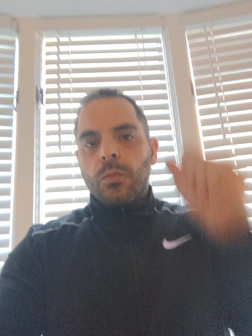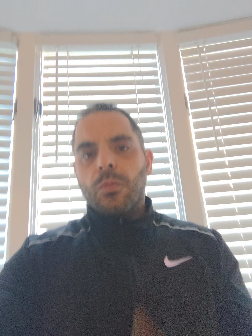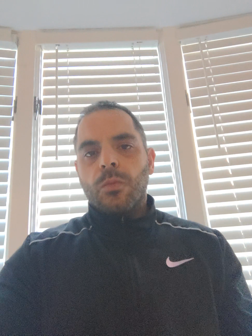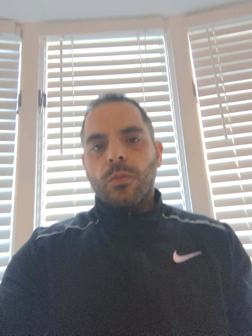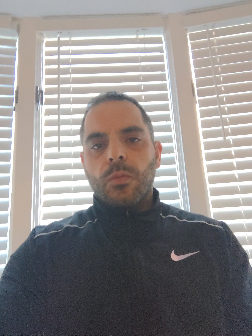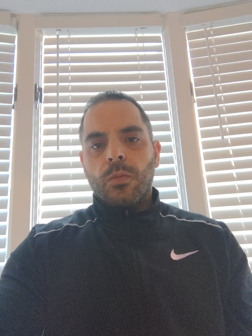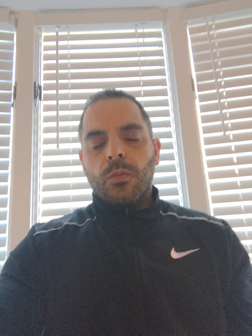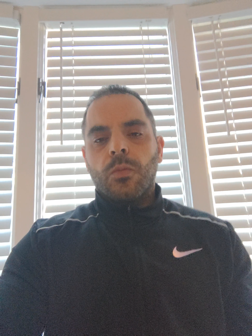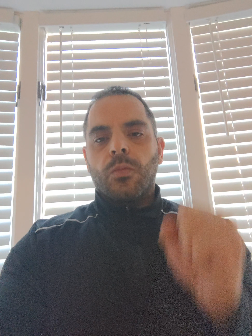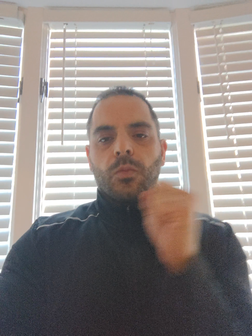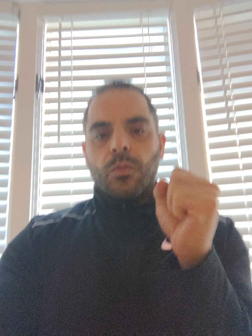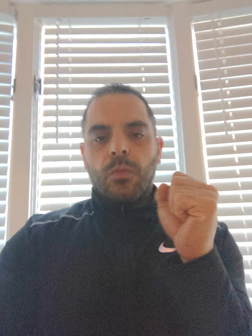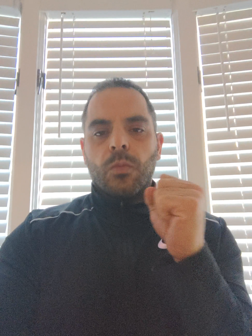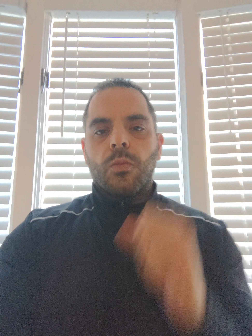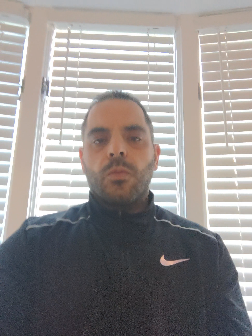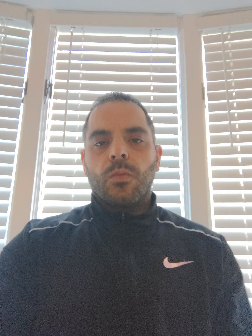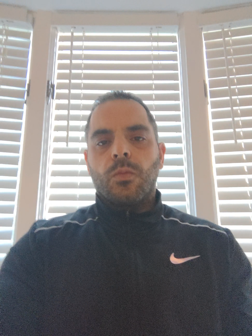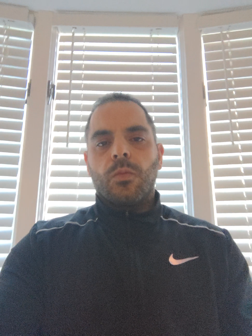refrigerator